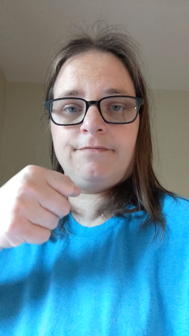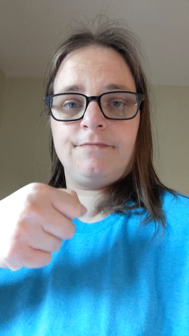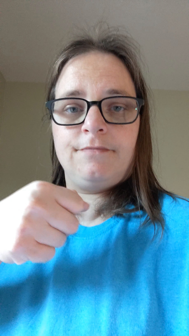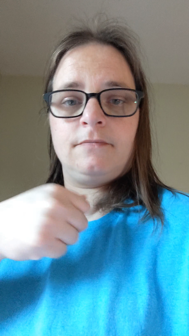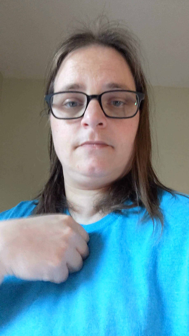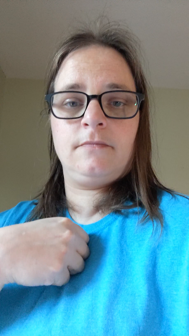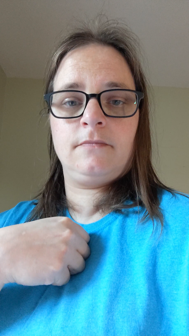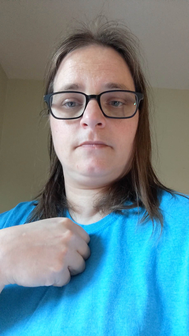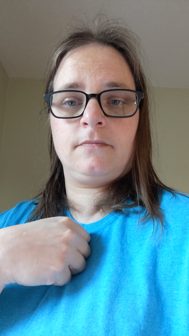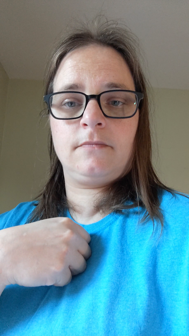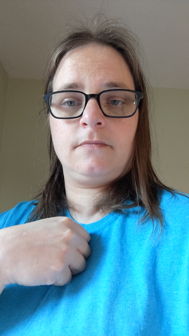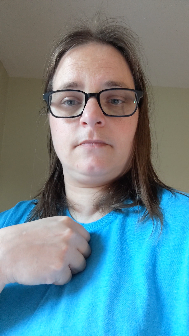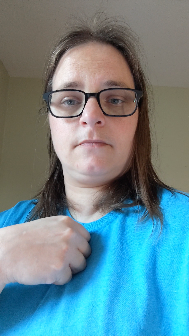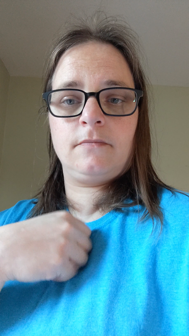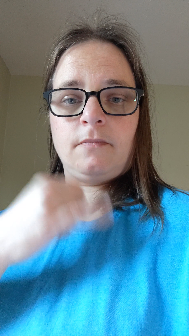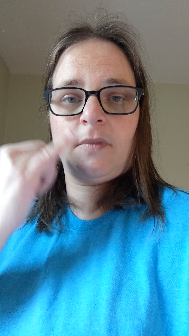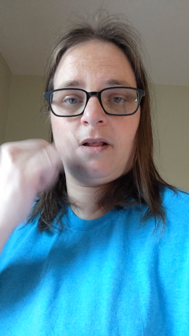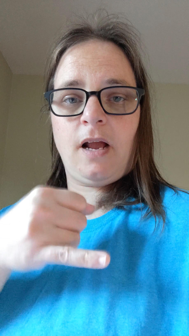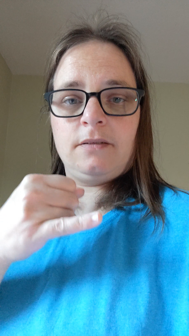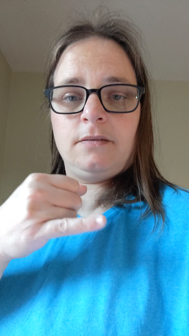last